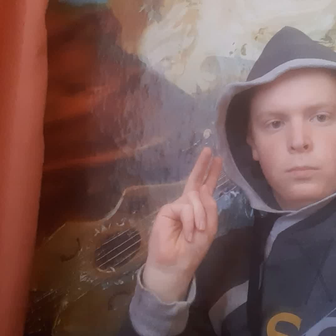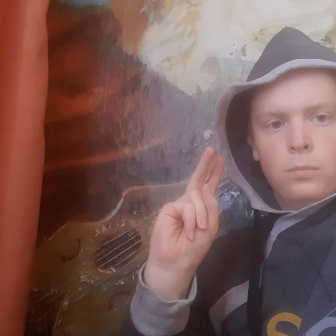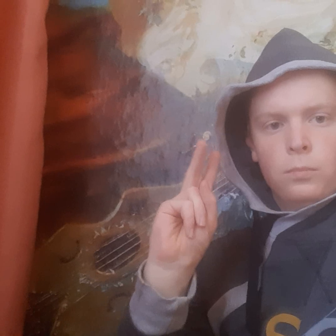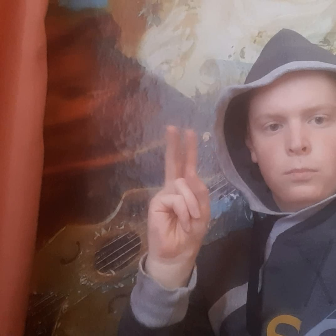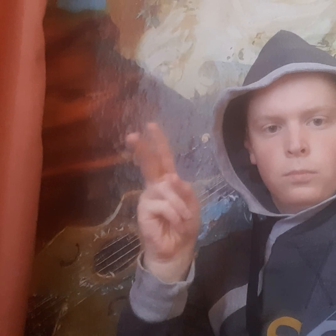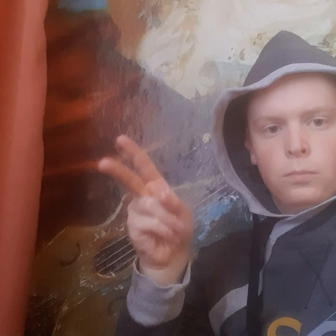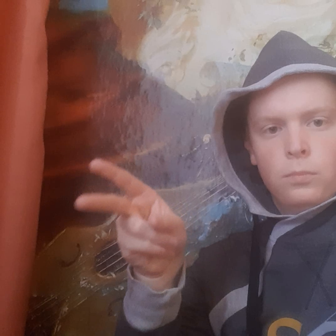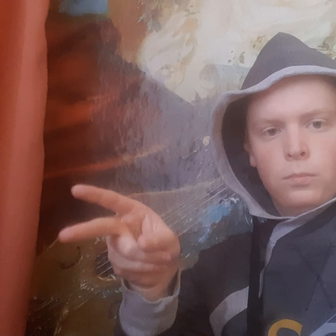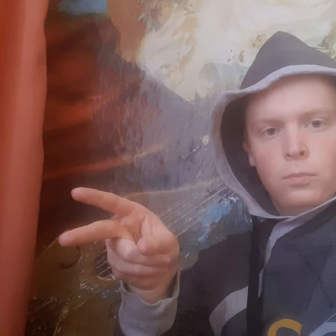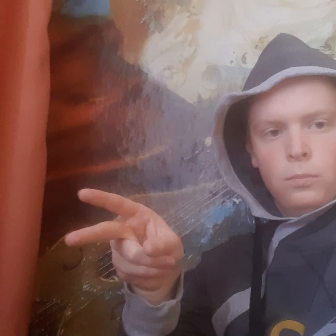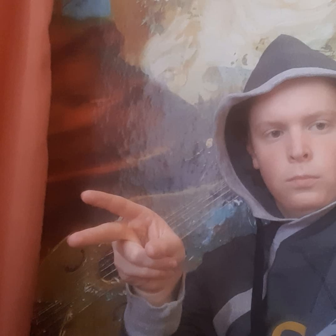К